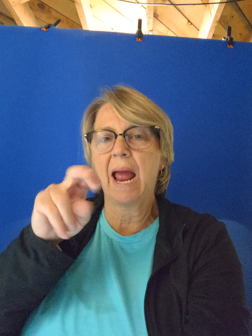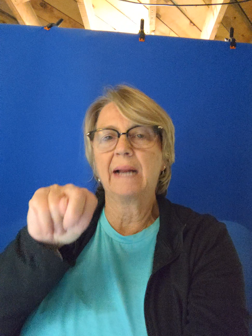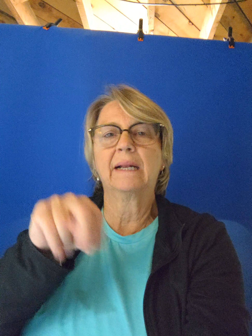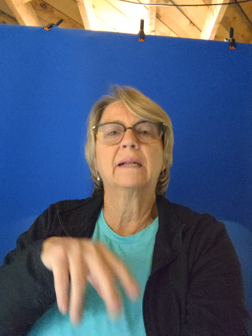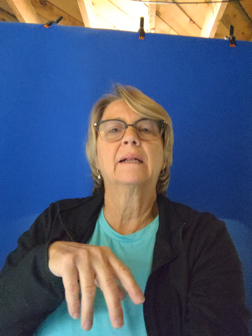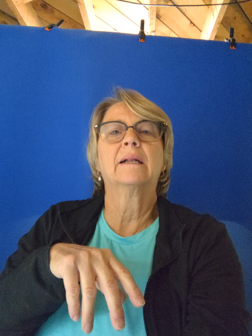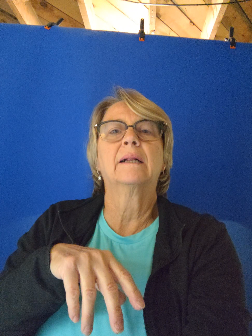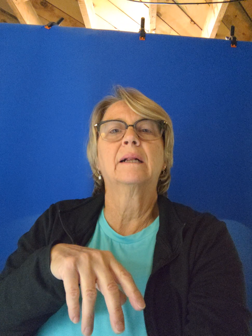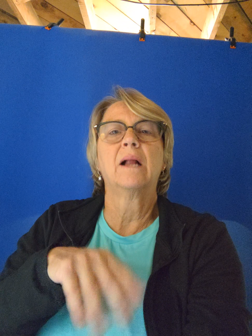hen